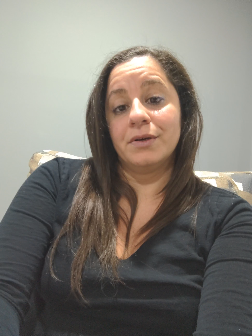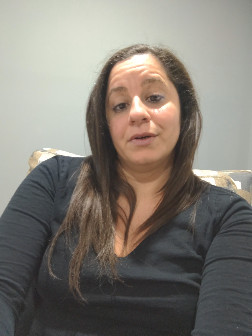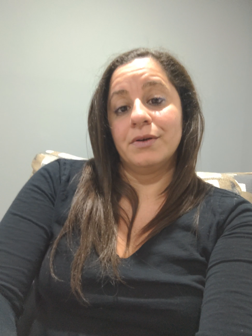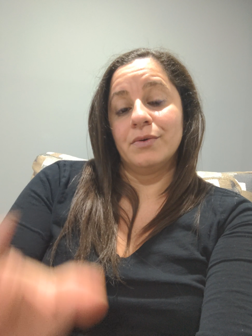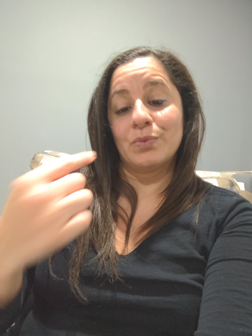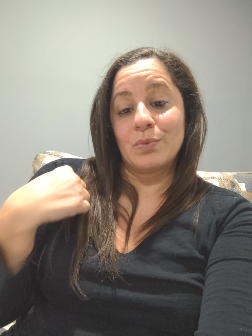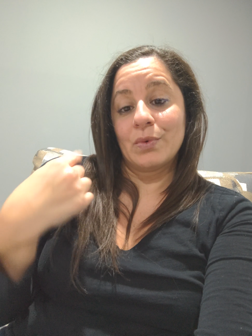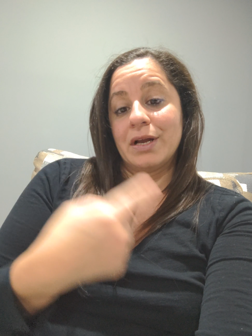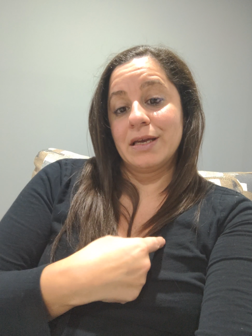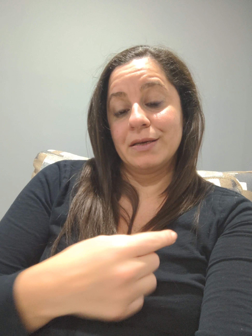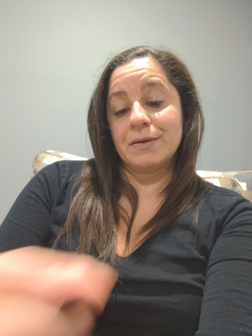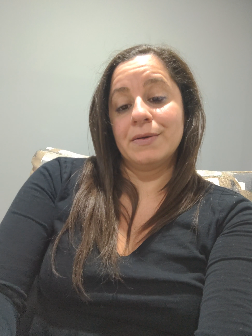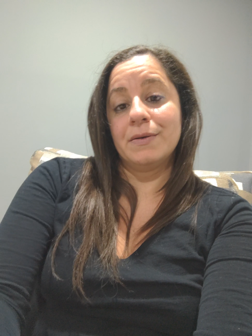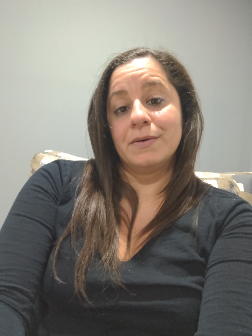we